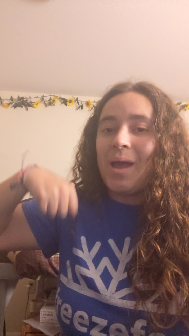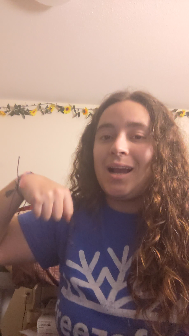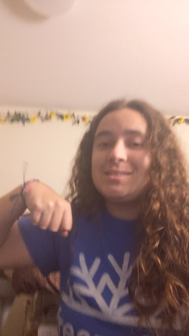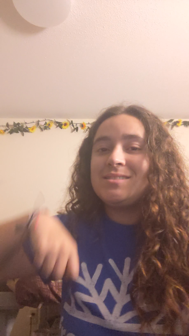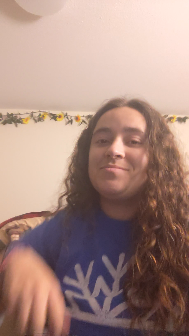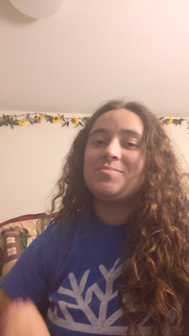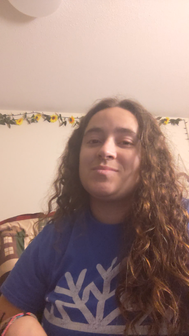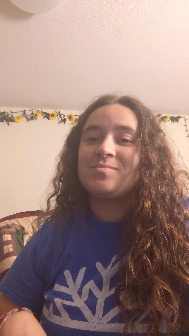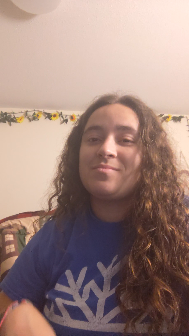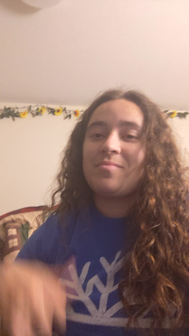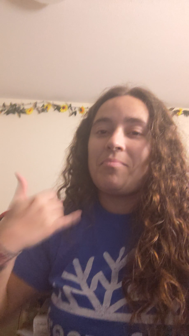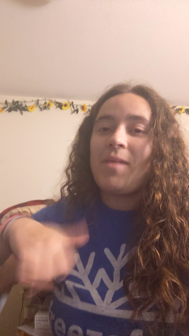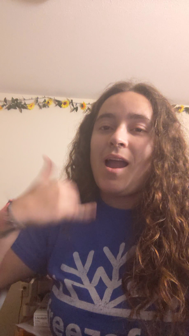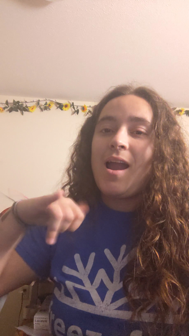play